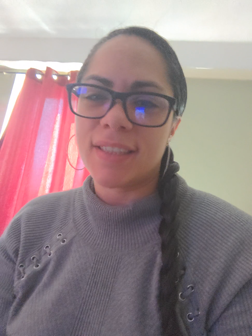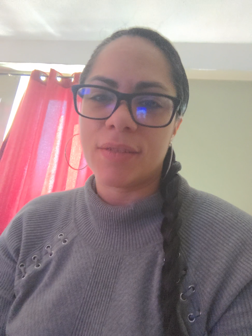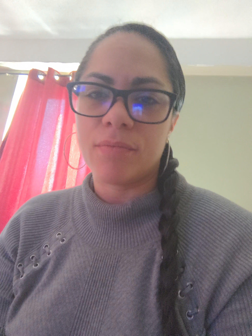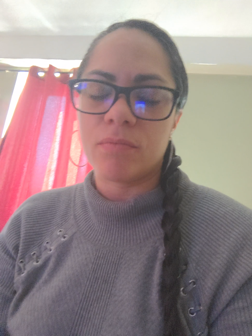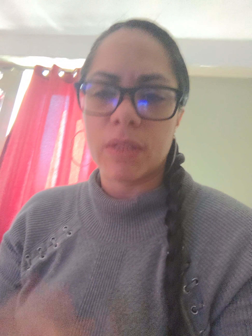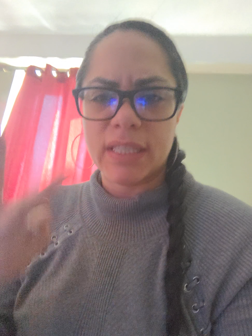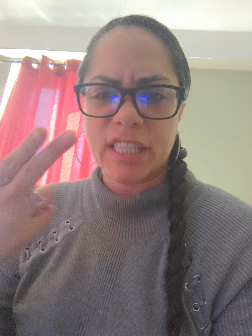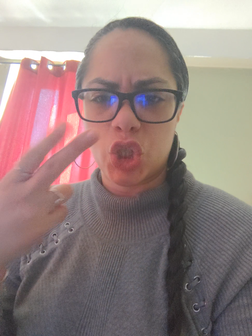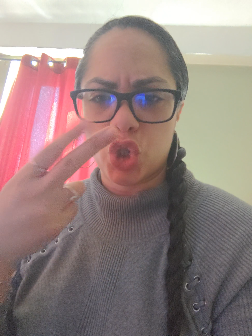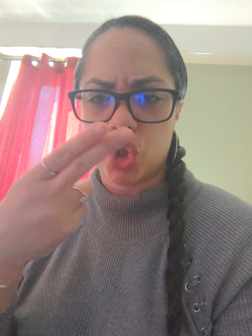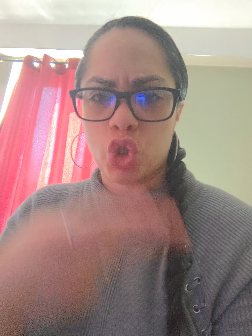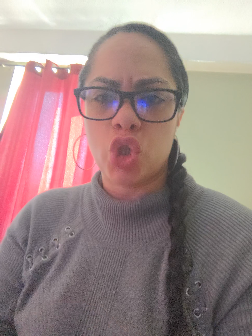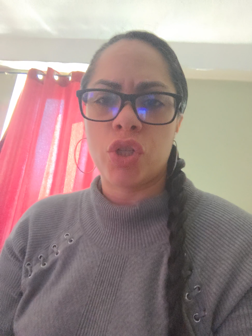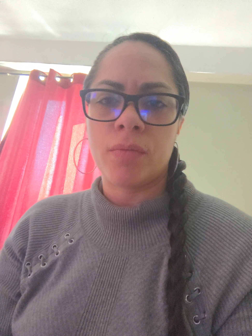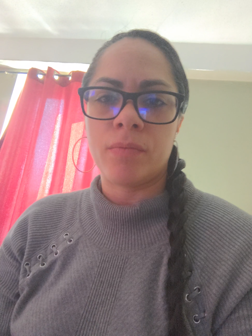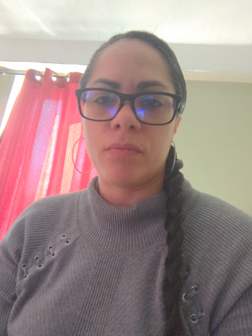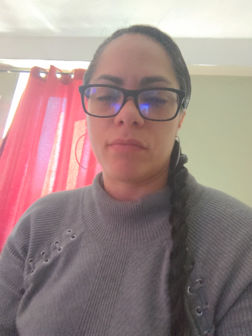scissors